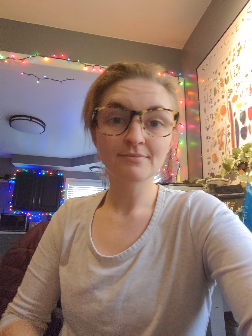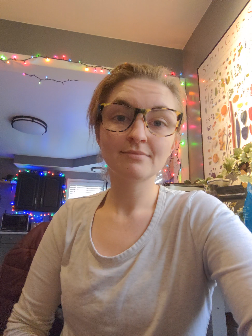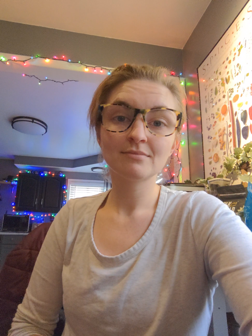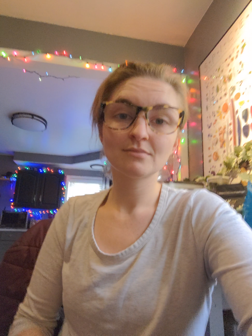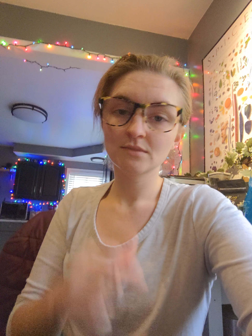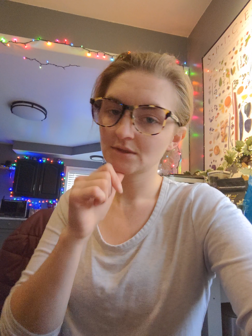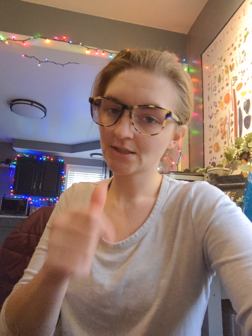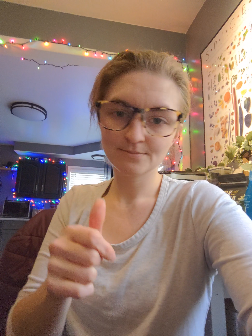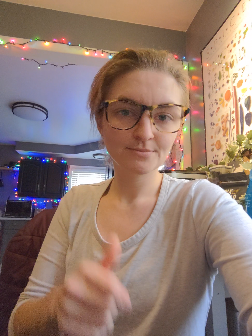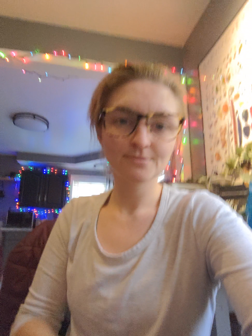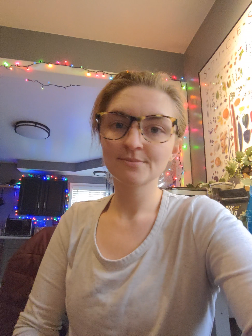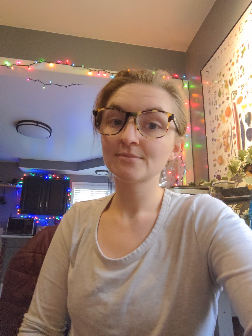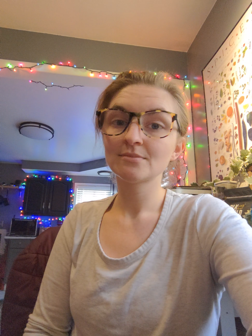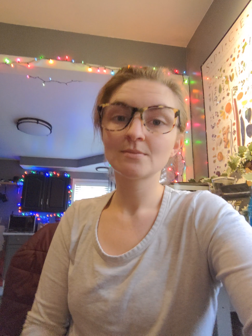not